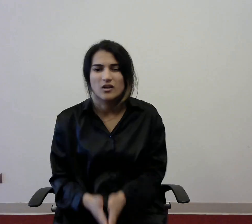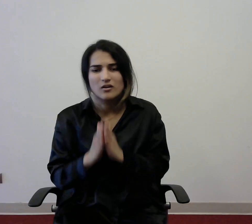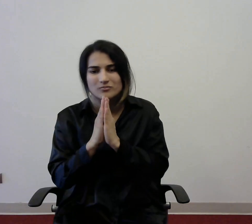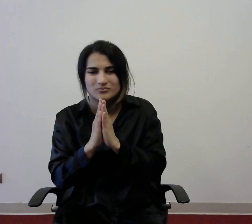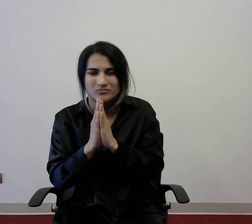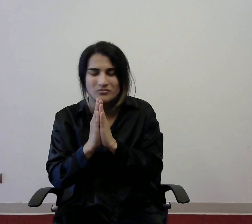xahiş